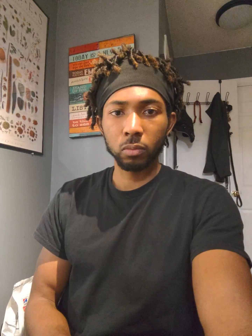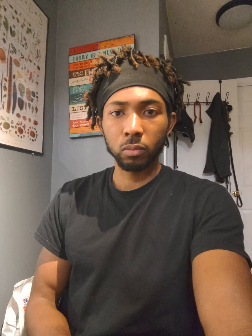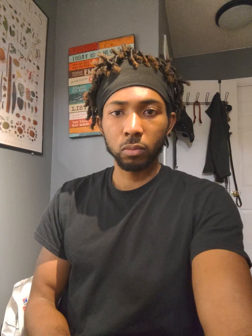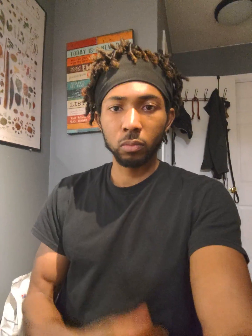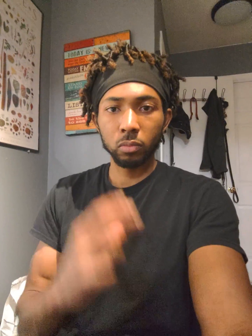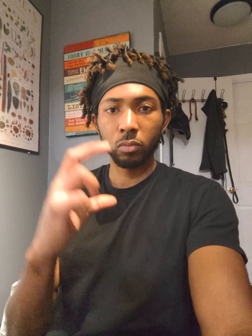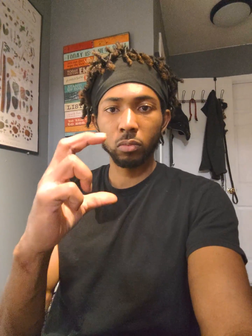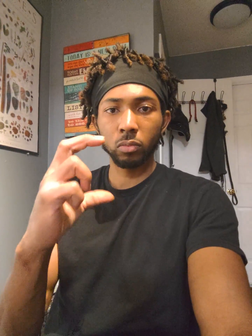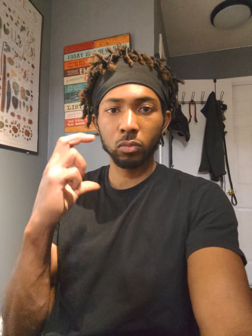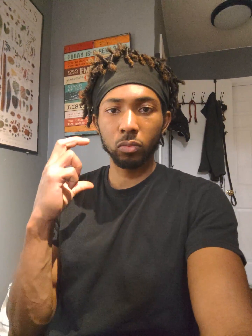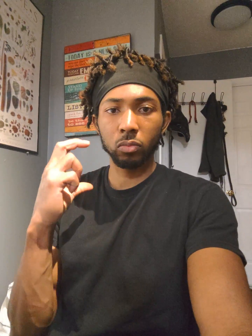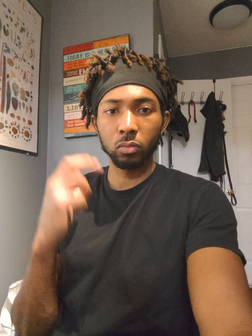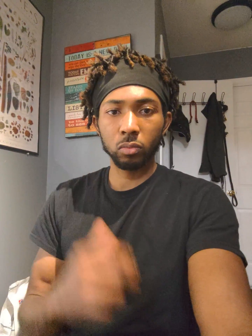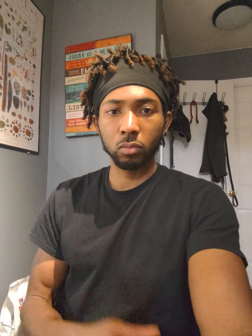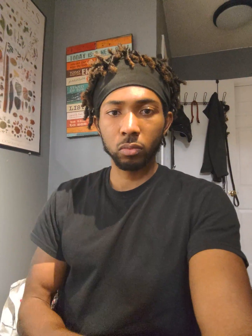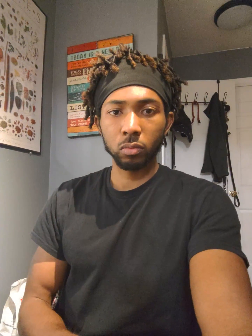bus